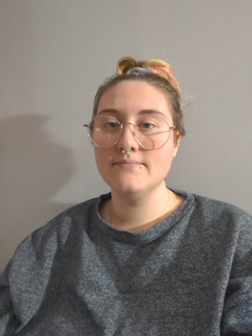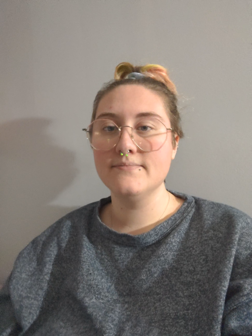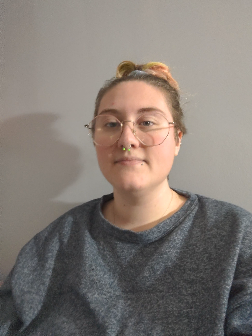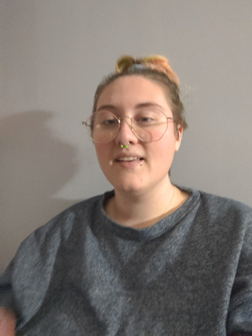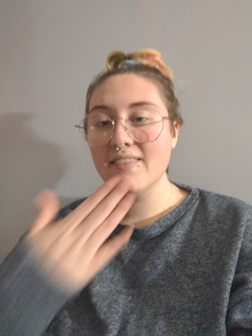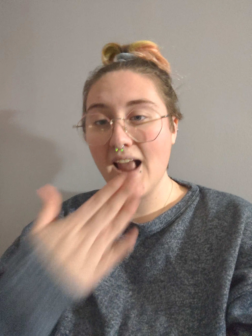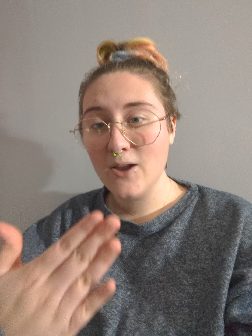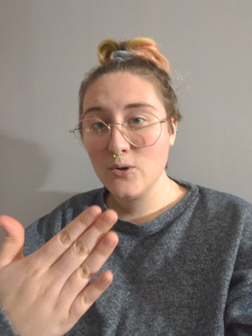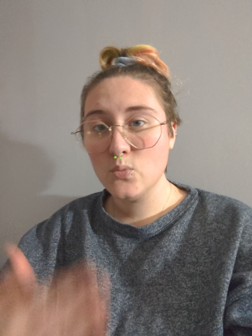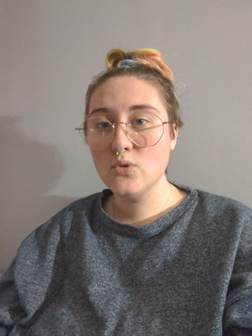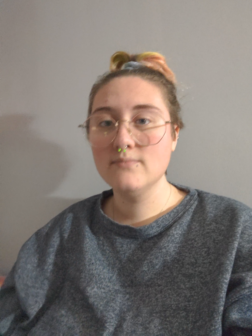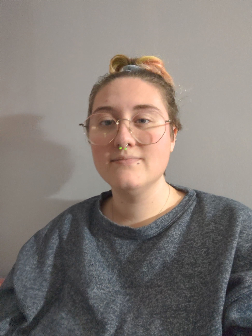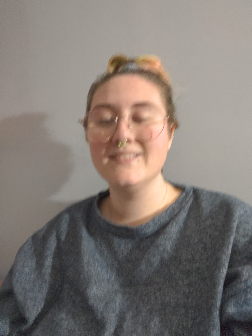thank you